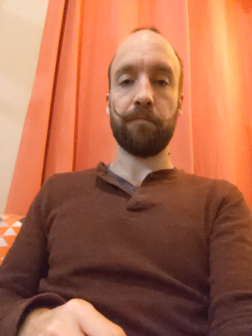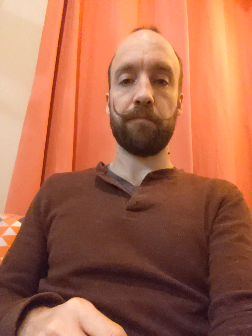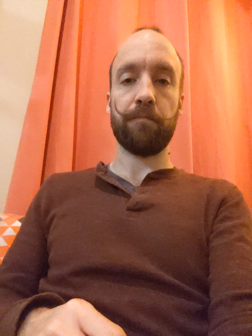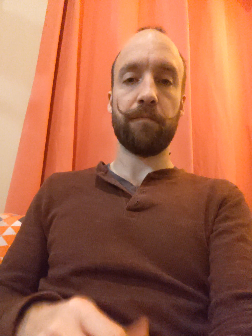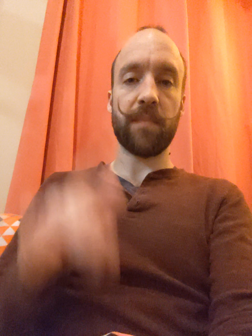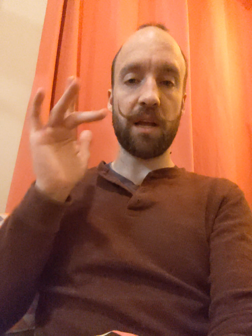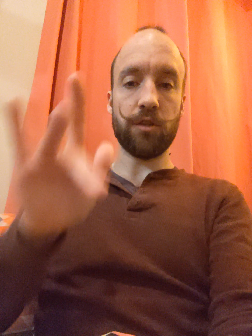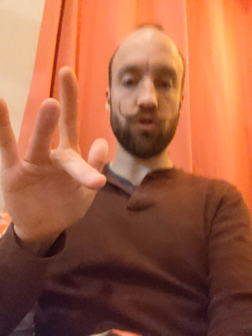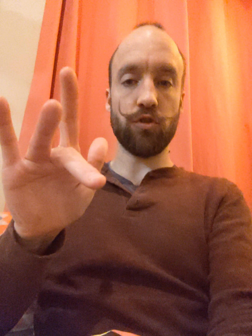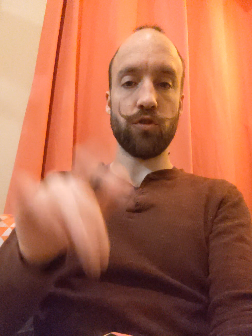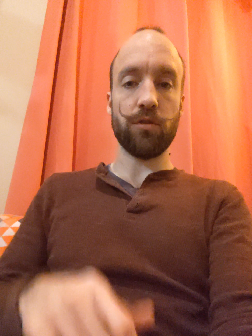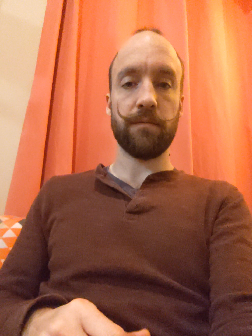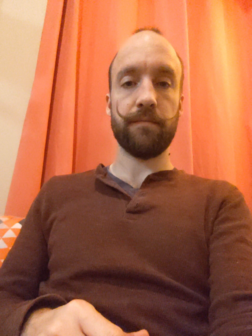touch